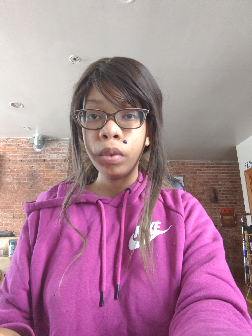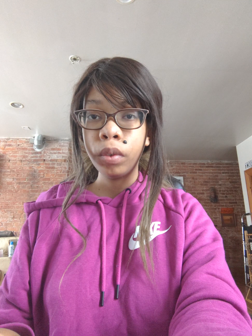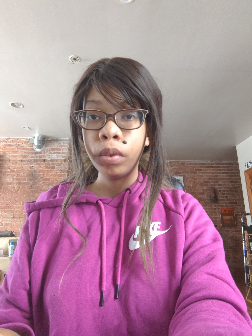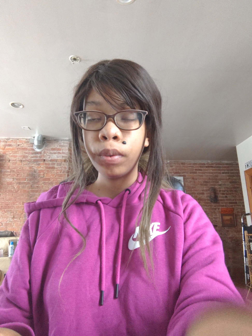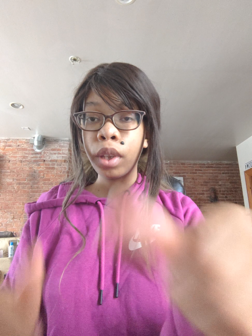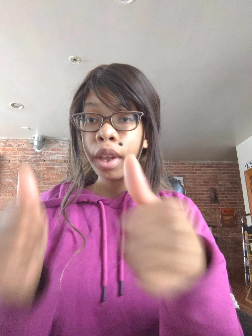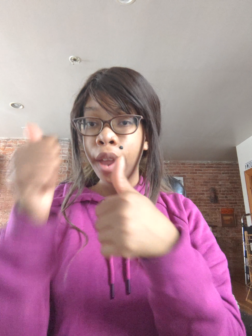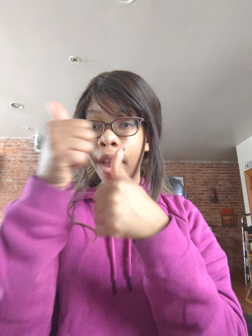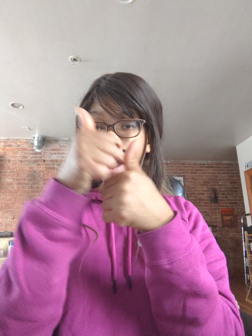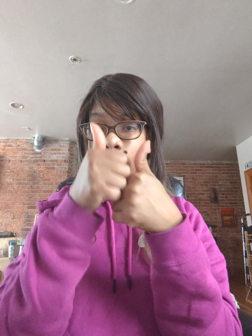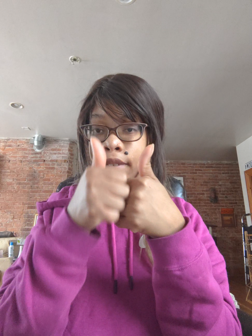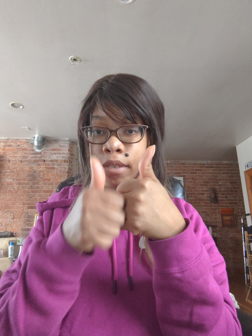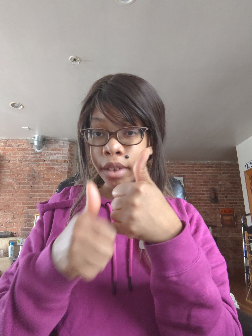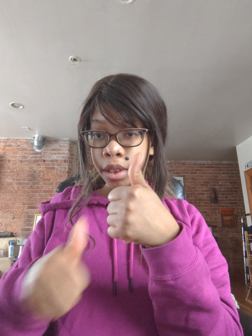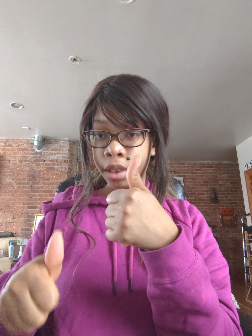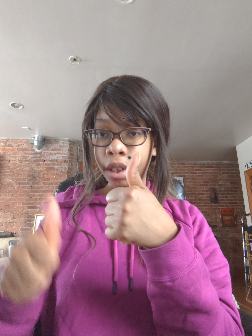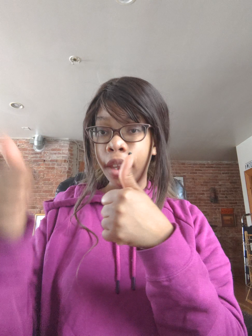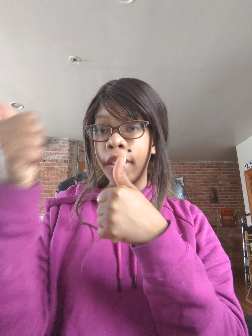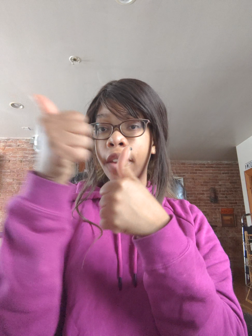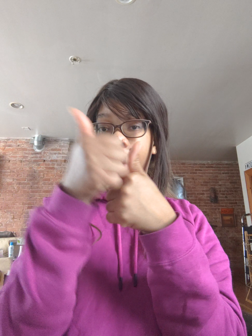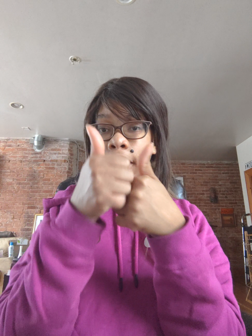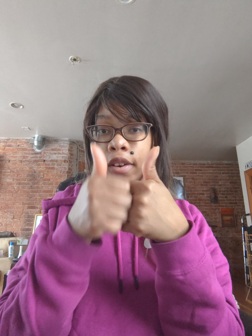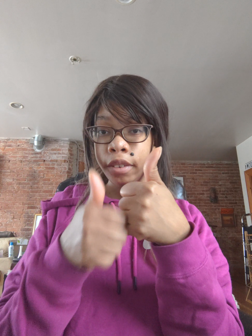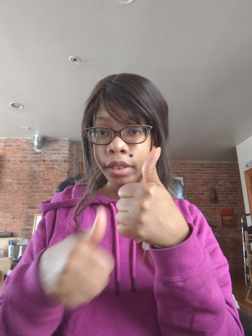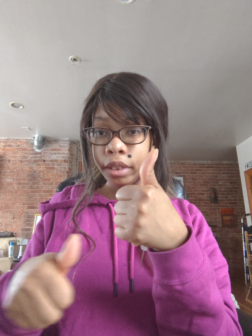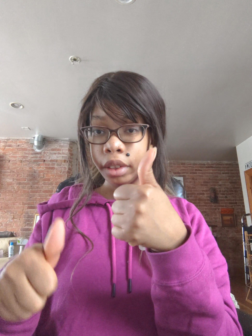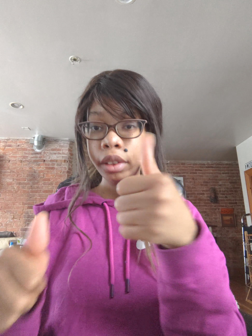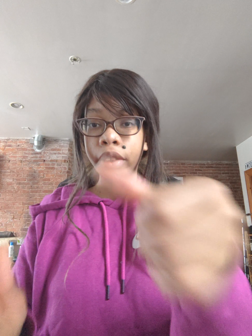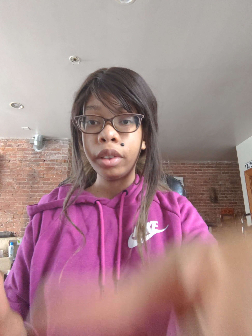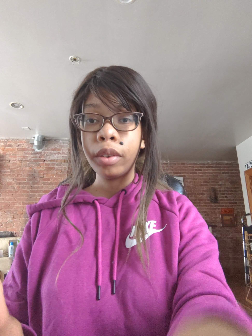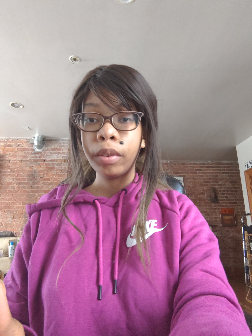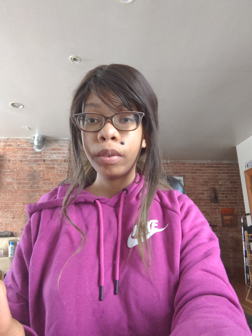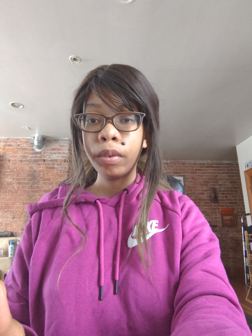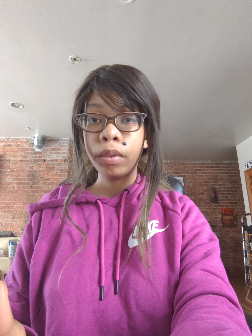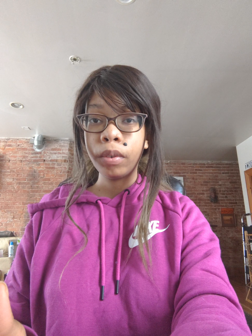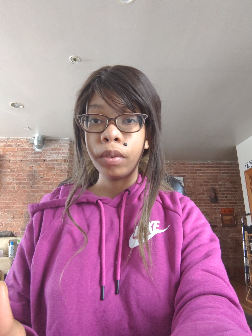every